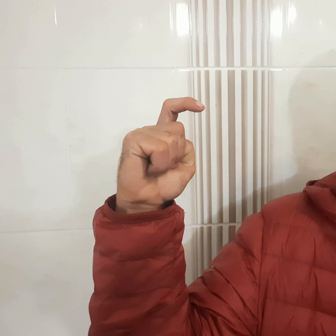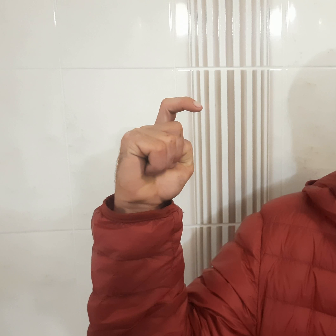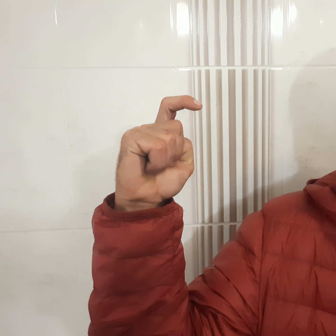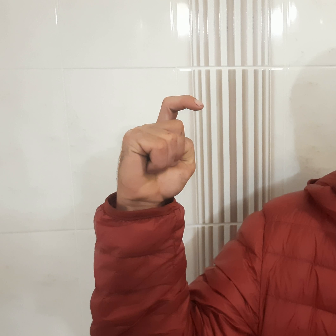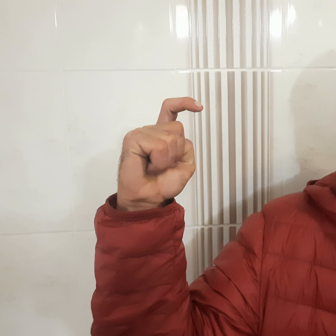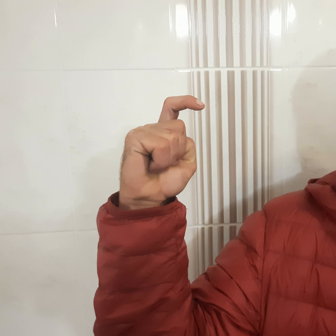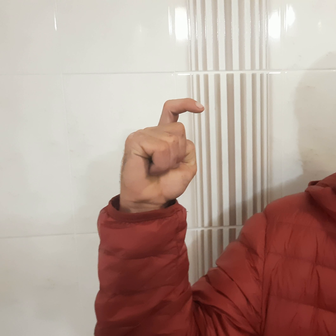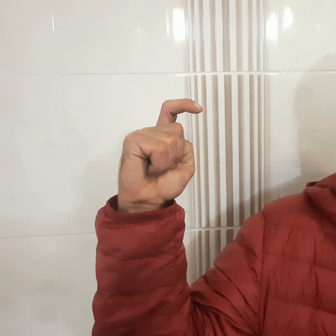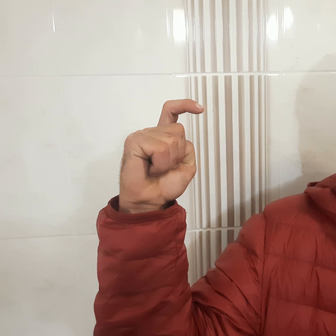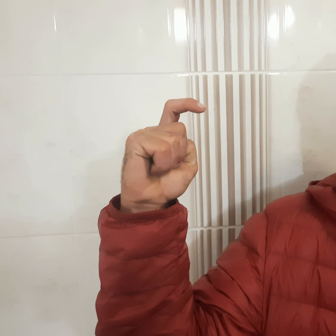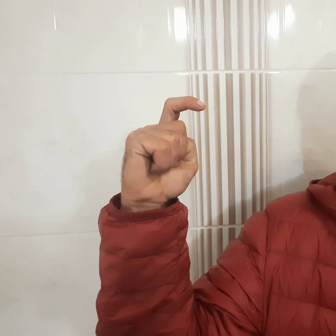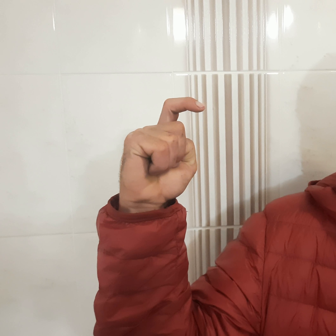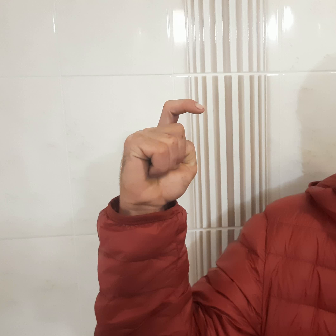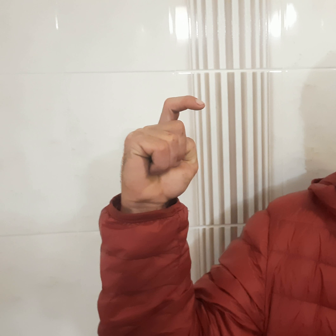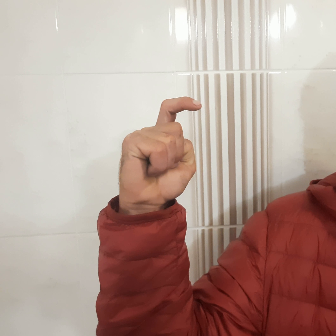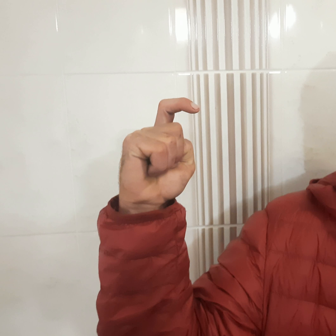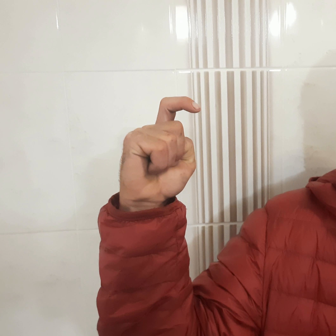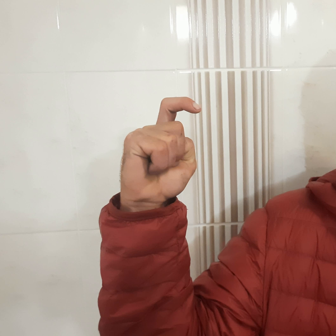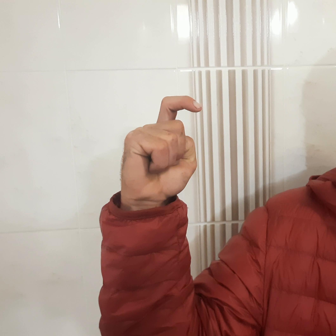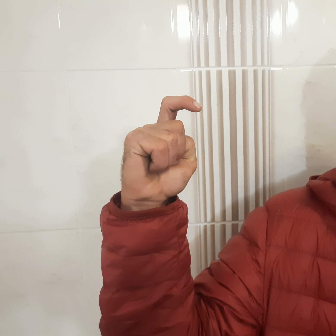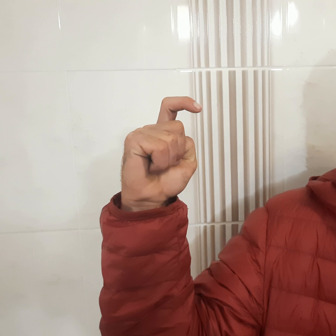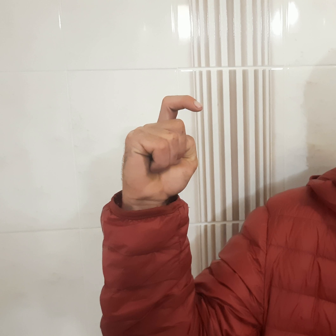Х